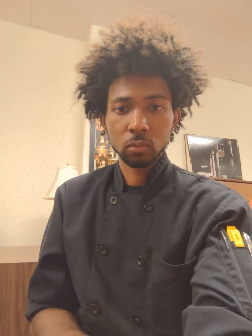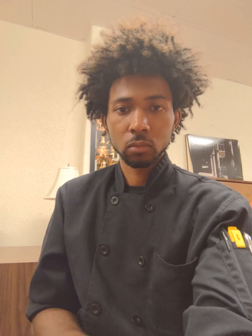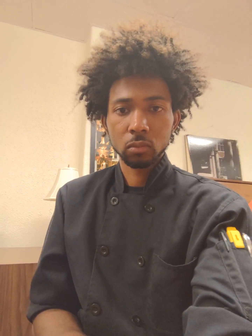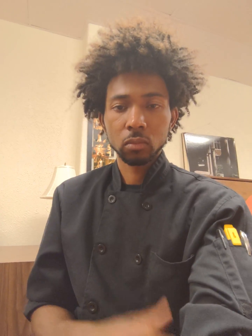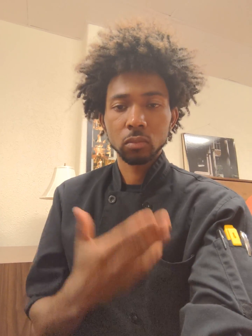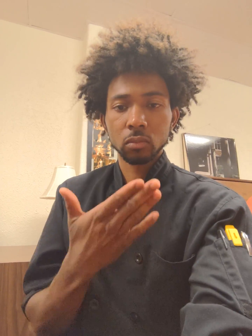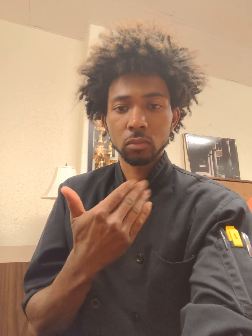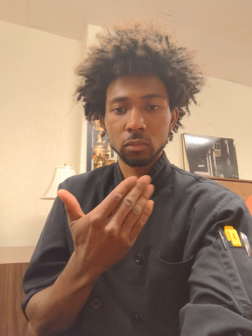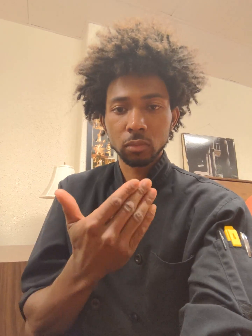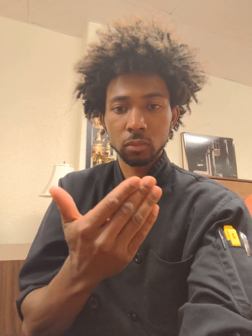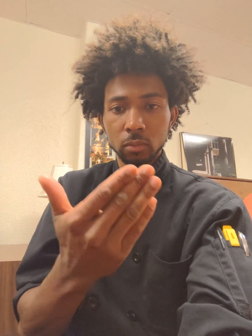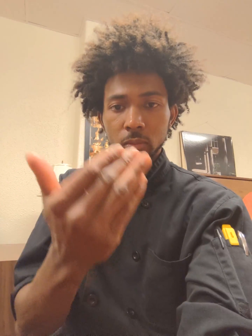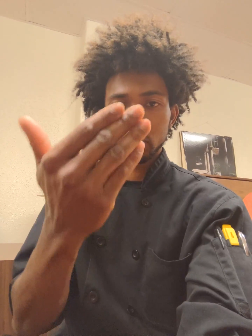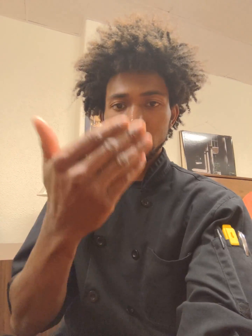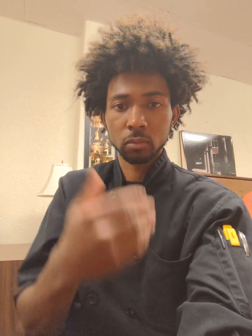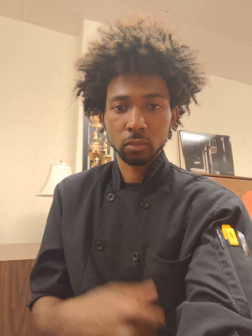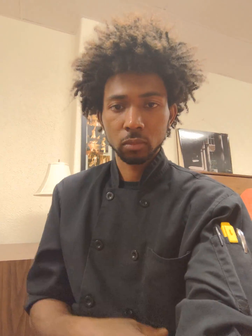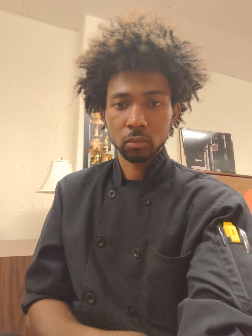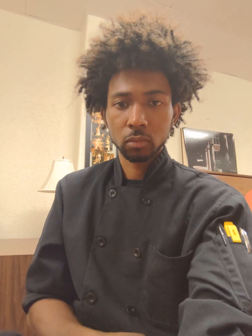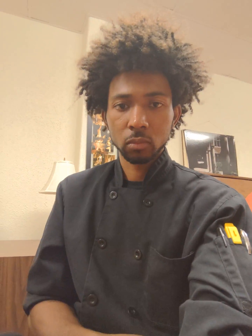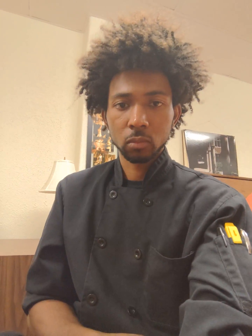butterfly